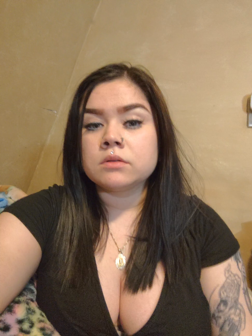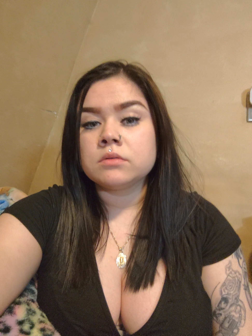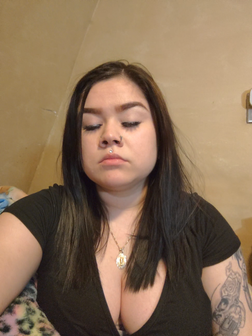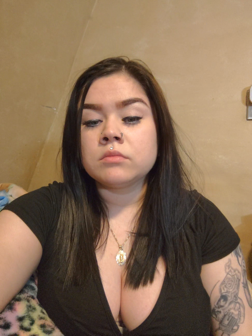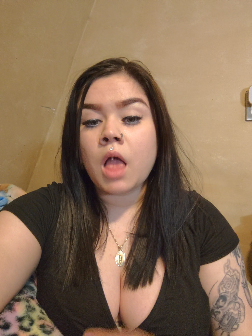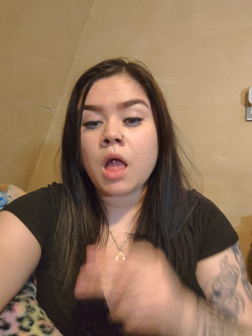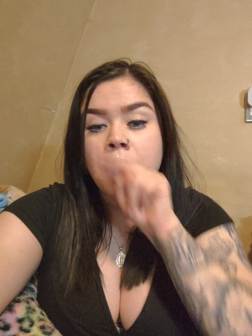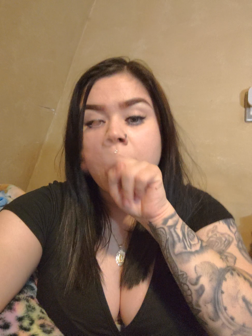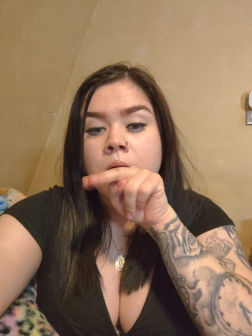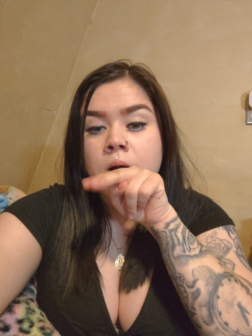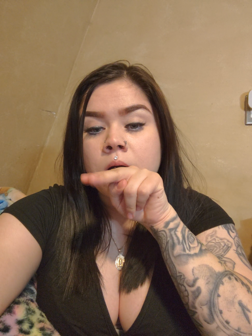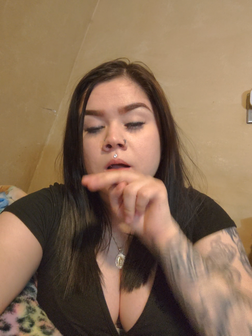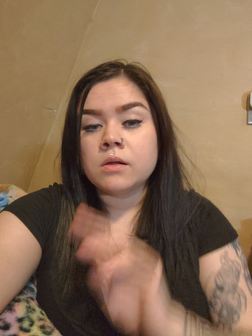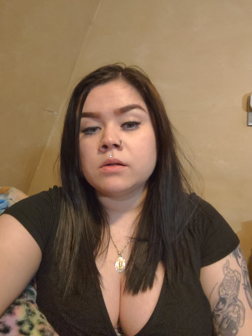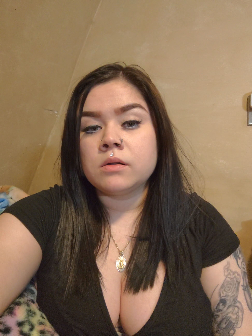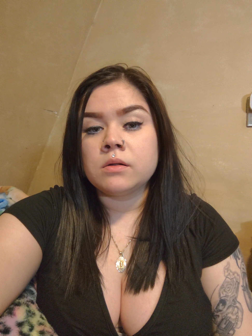tongue